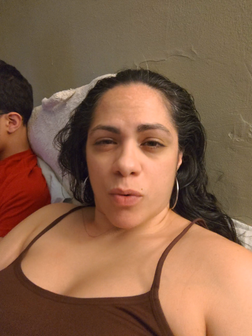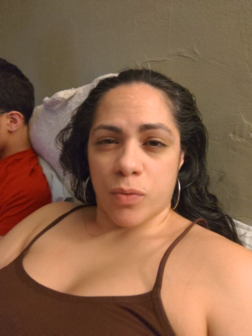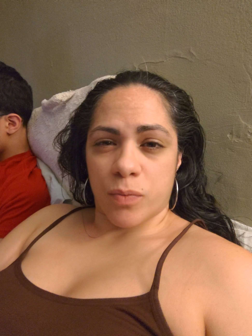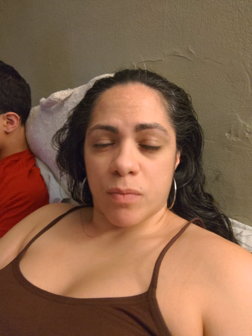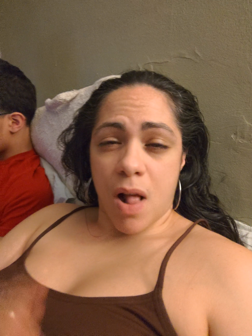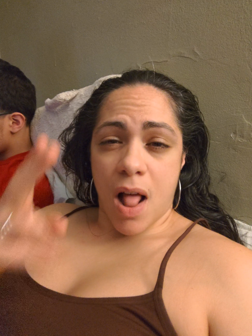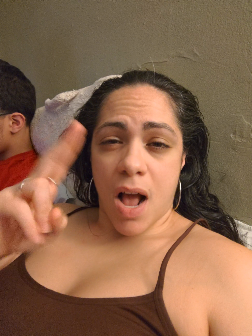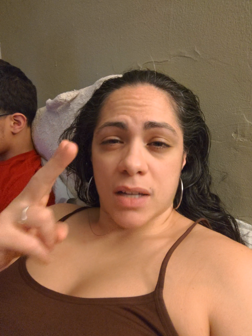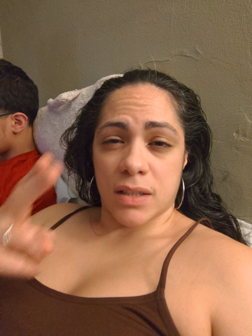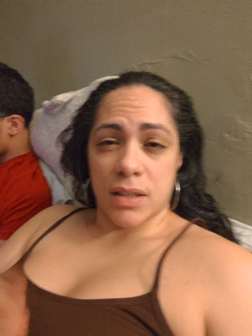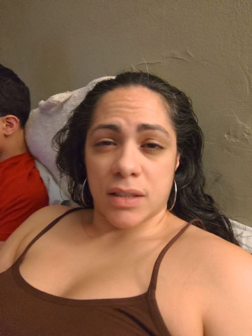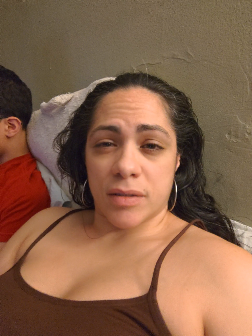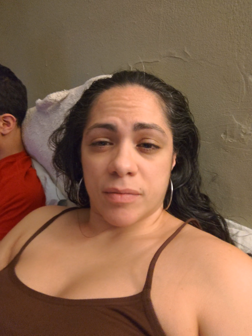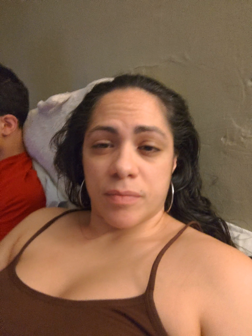closet